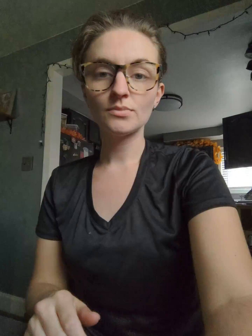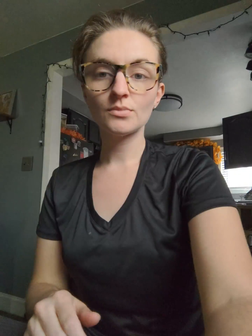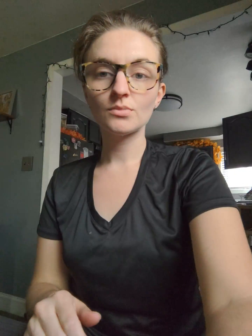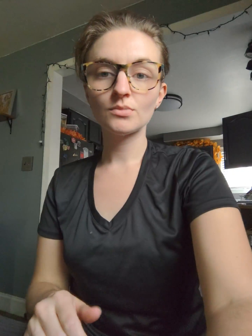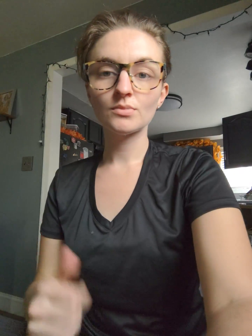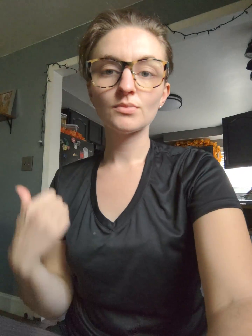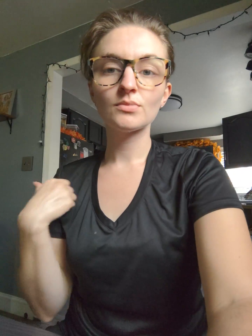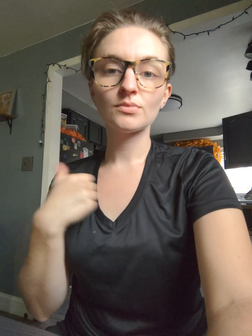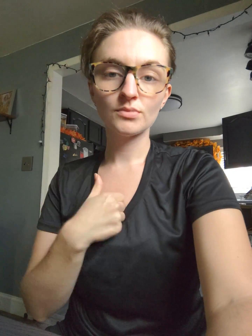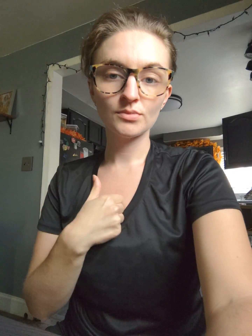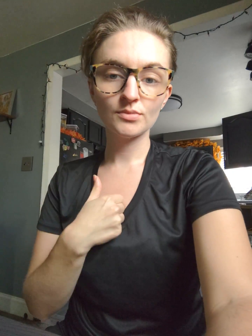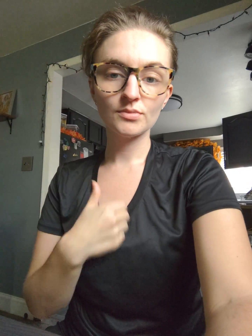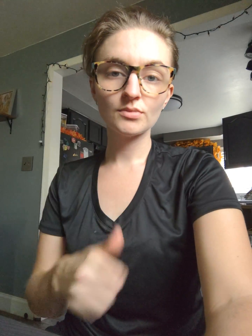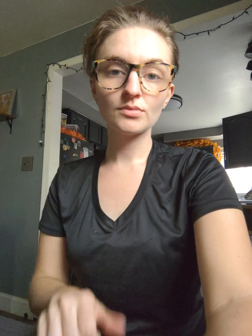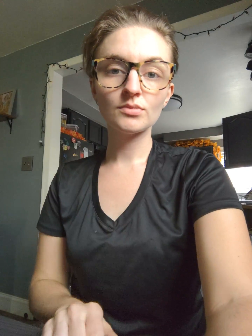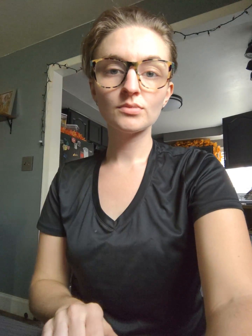coats